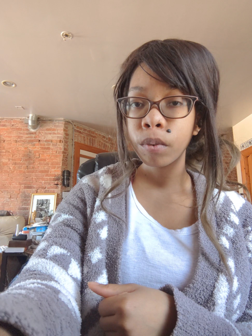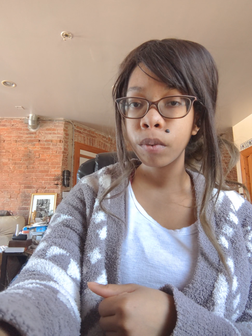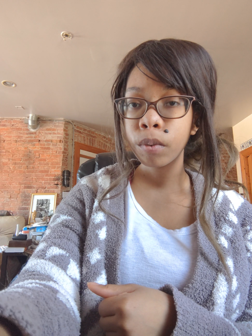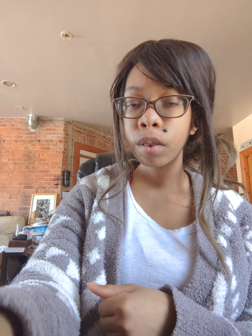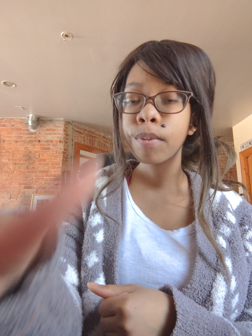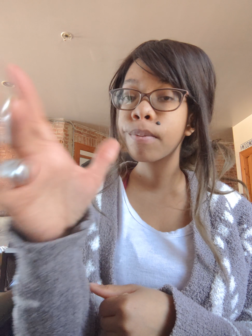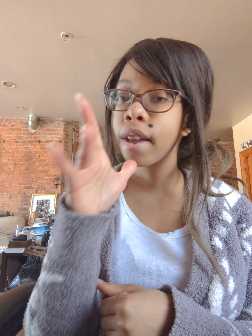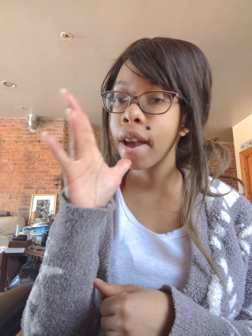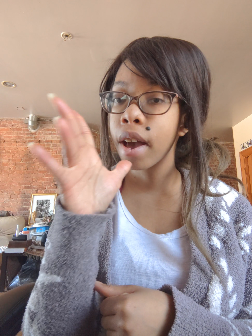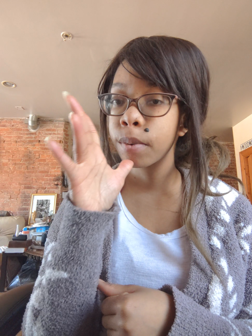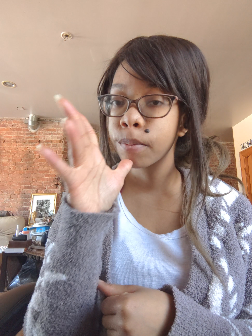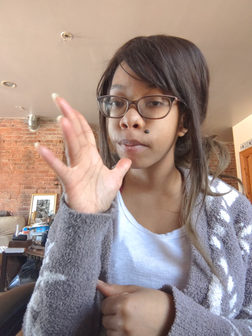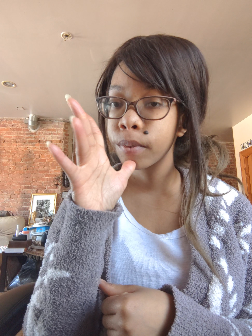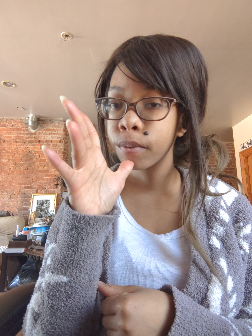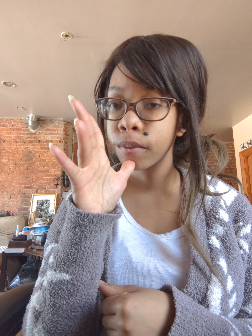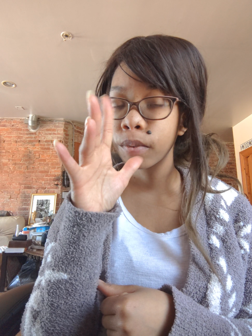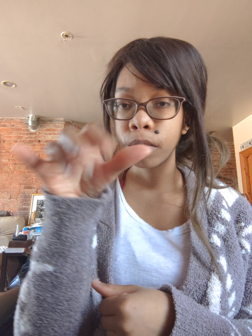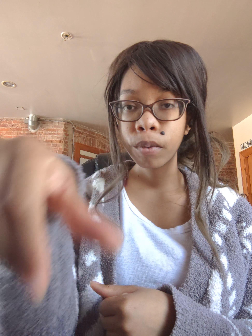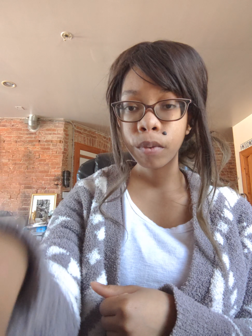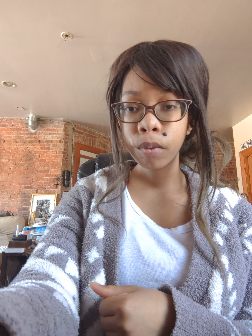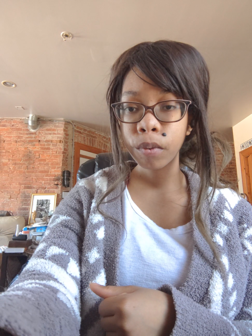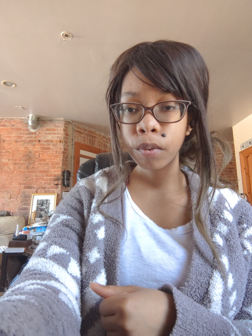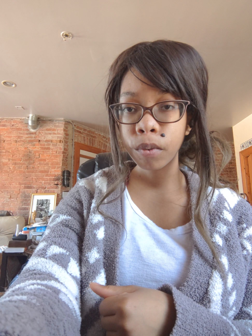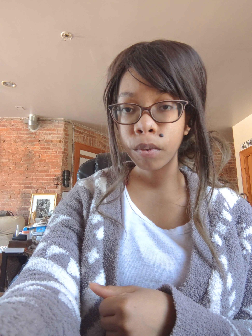mom